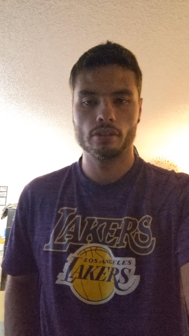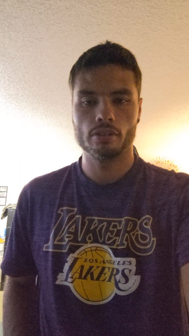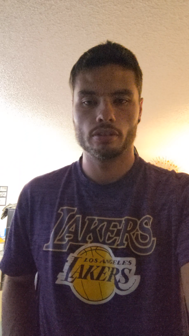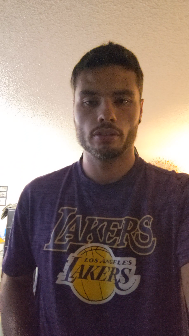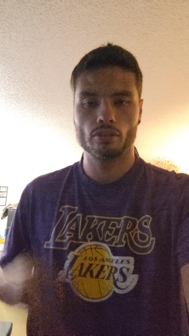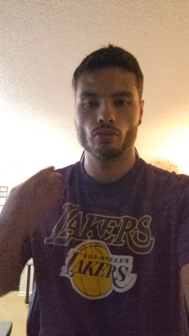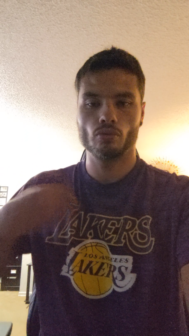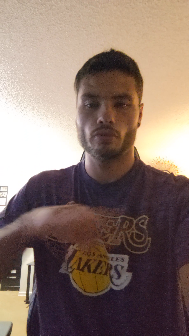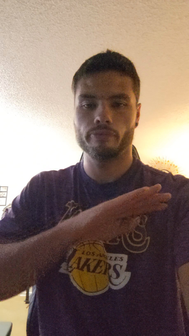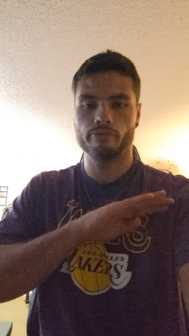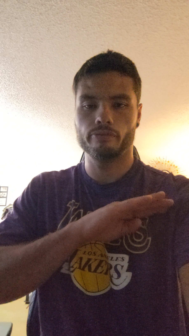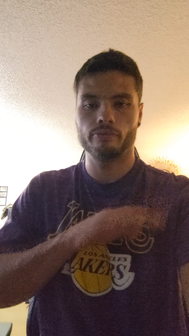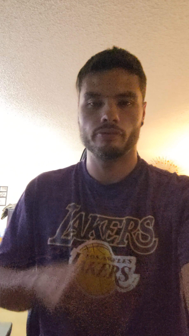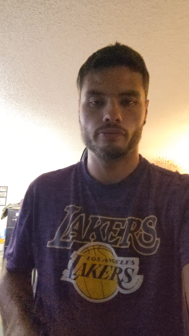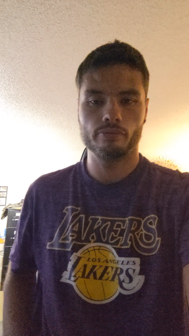scarf